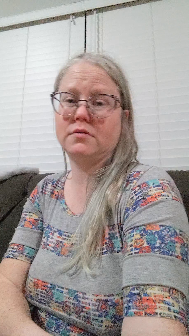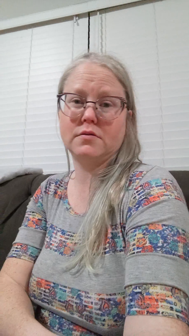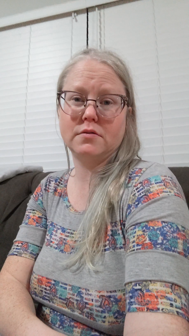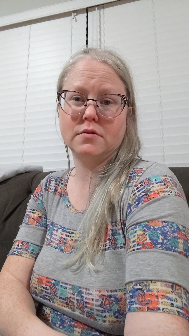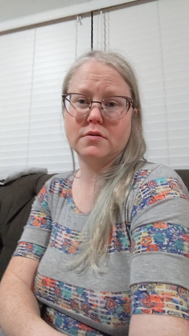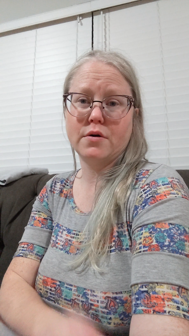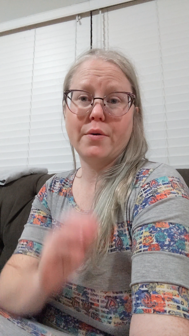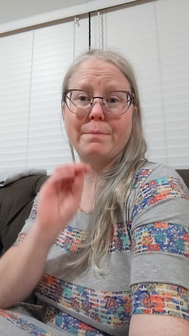put